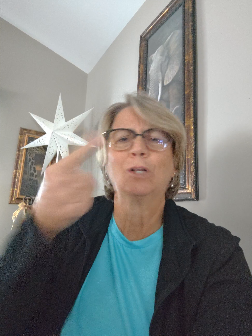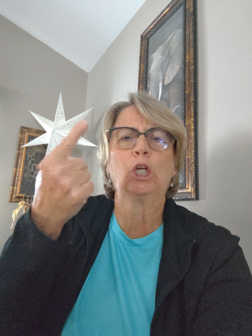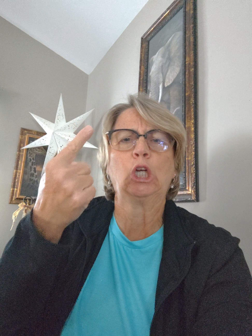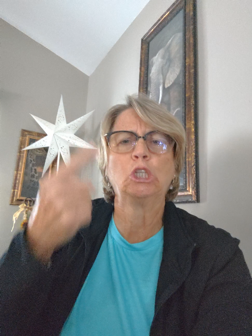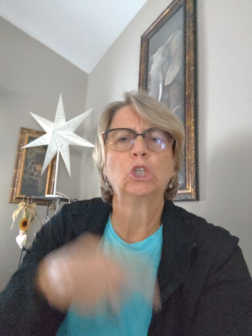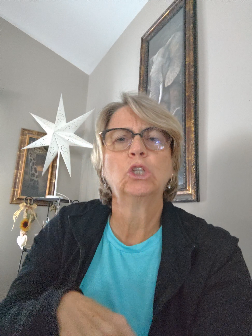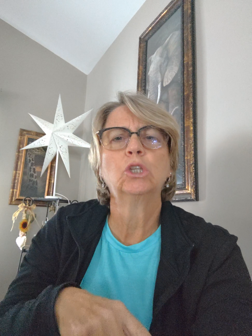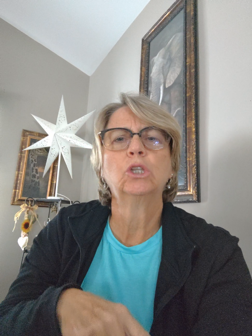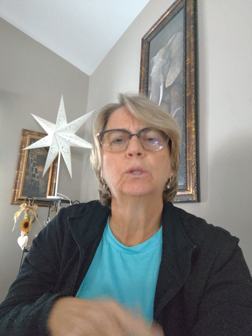first